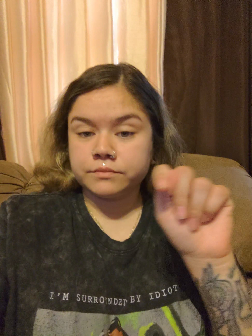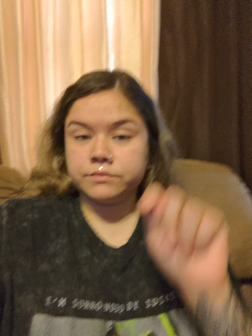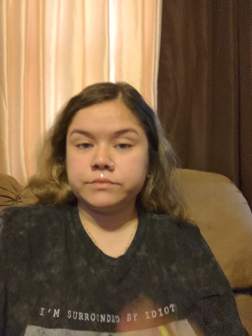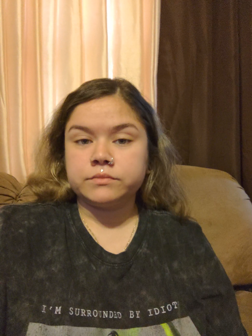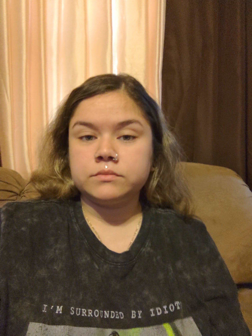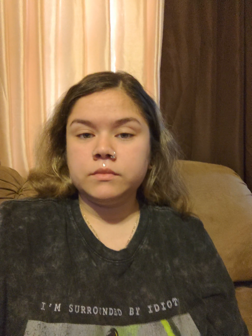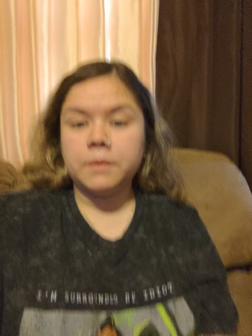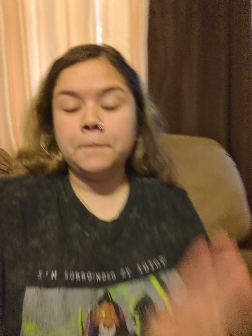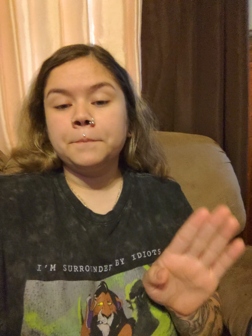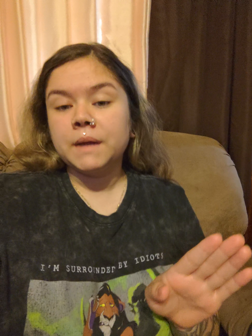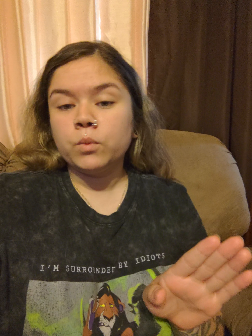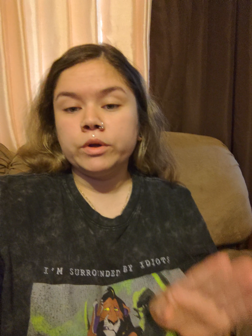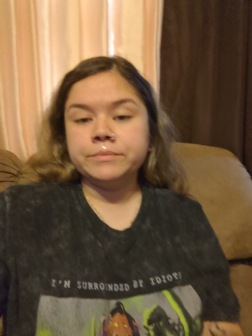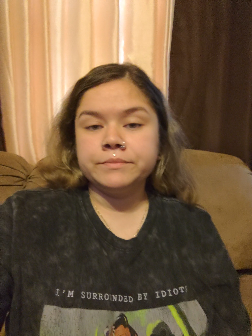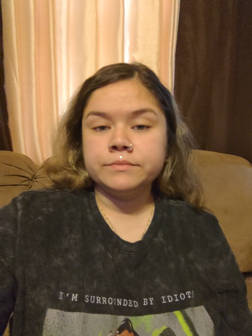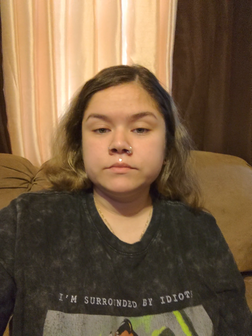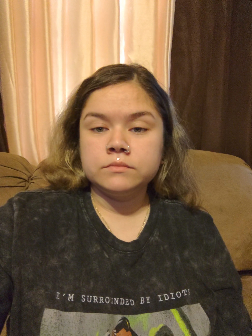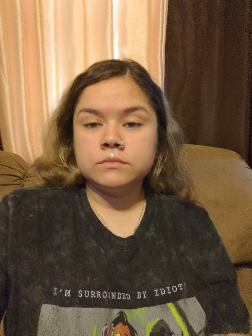penguin